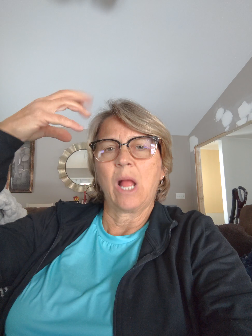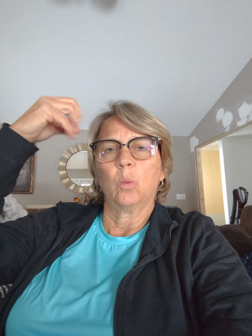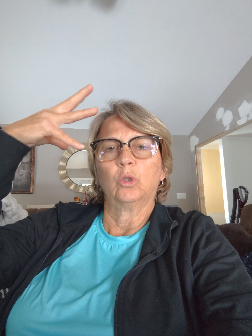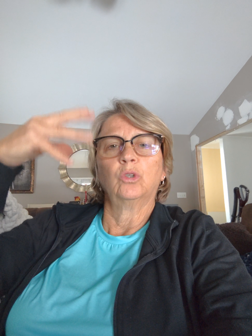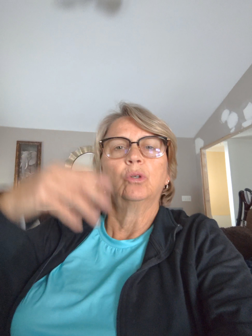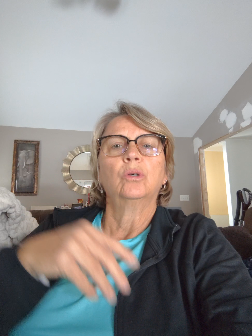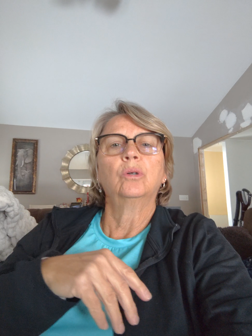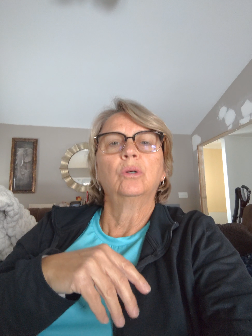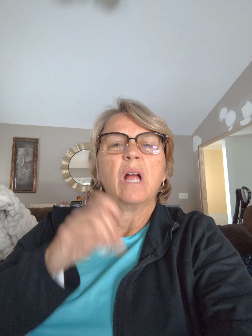shower